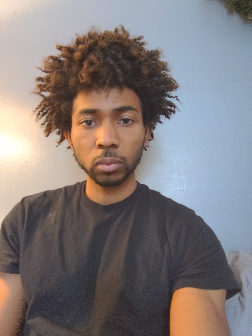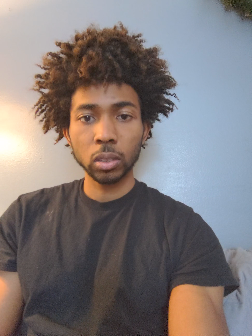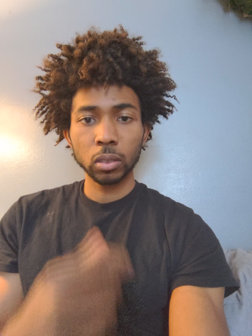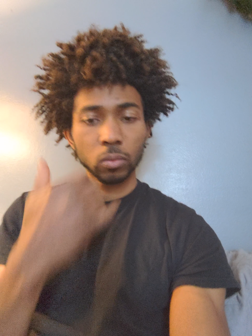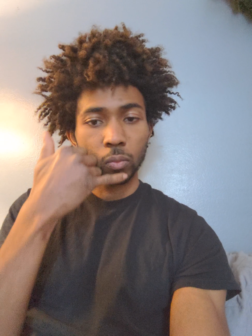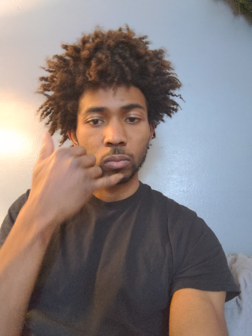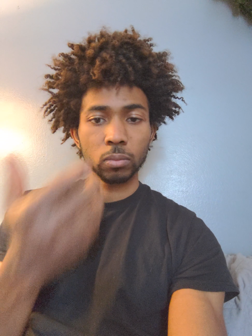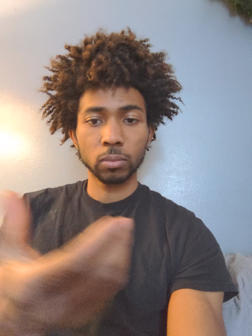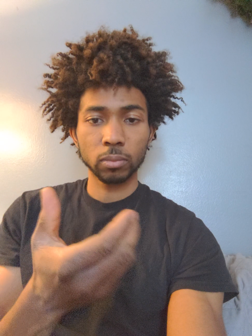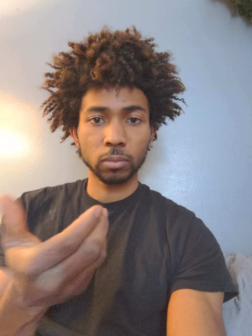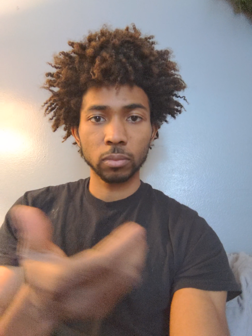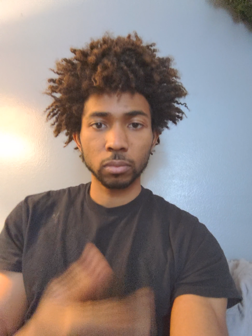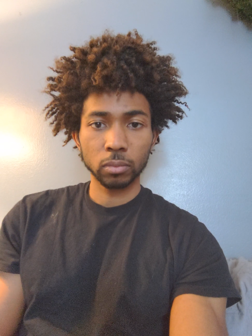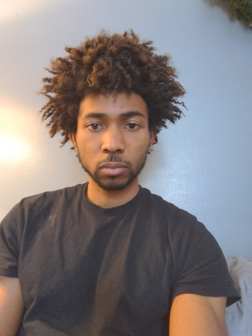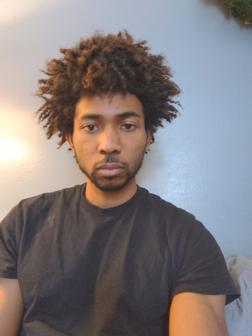call on the phone